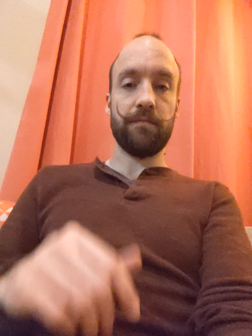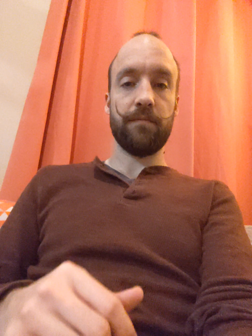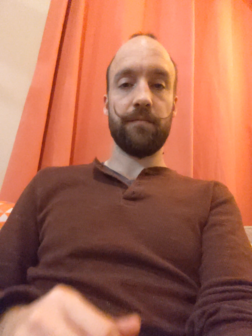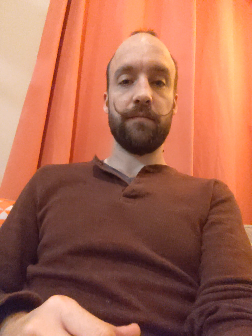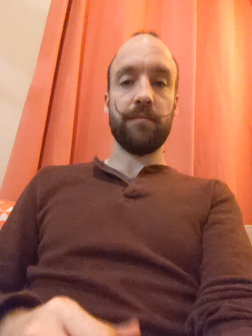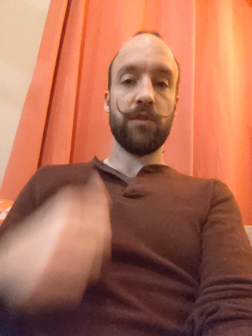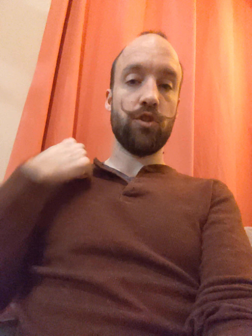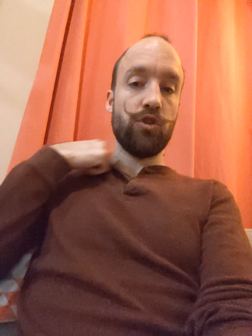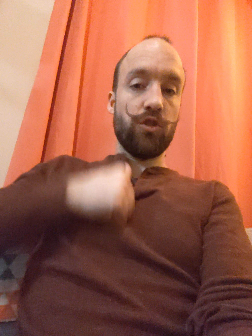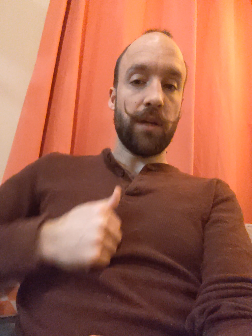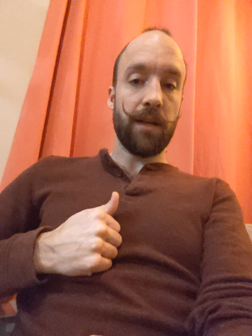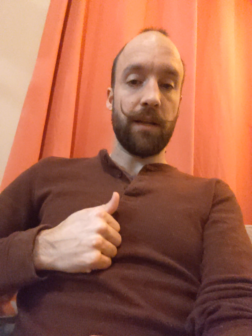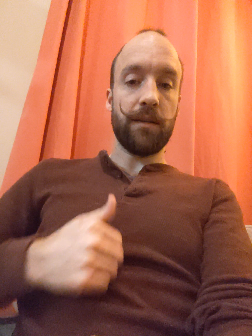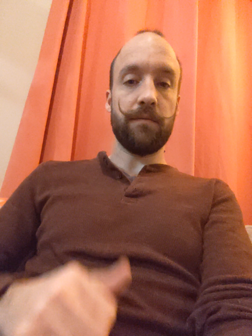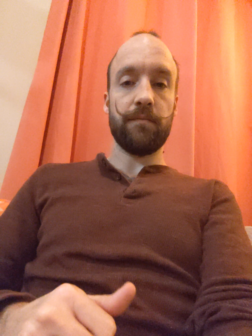jacket